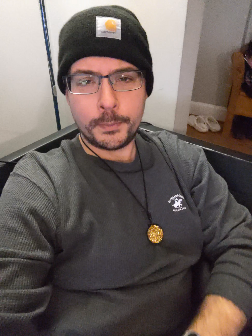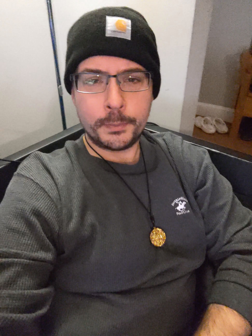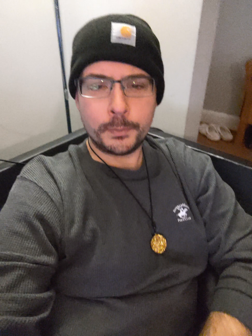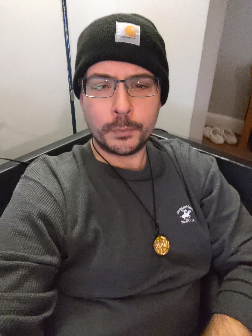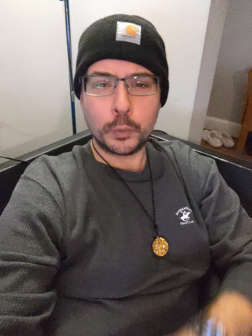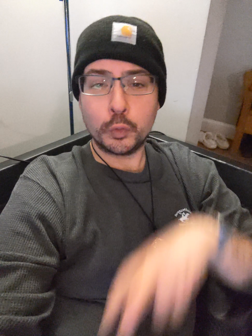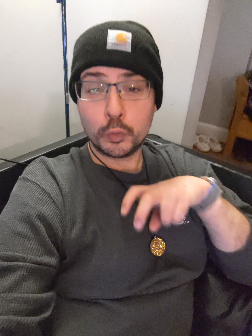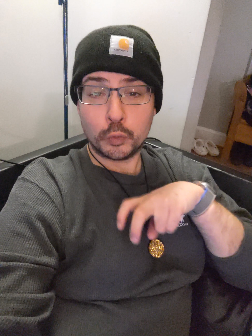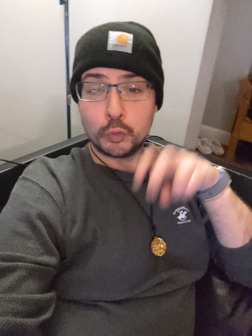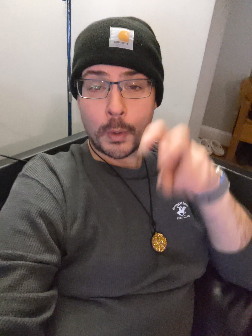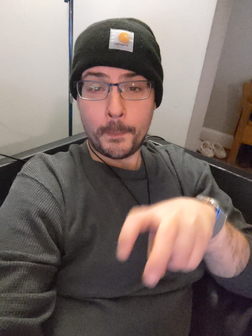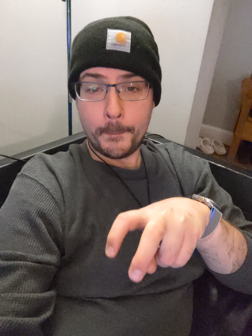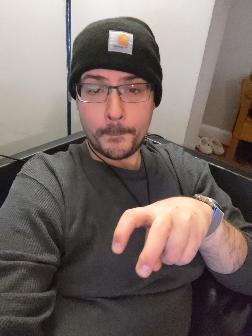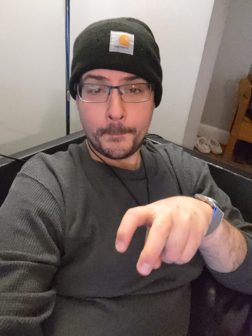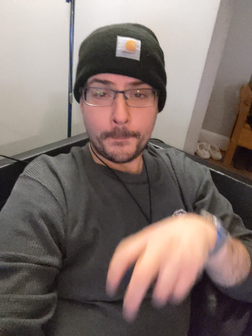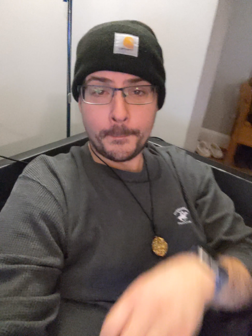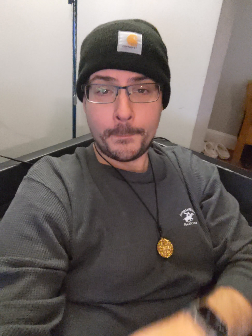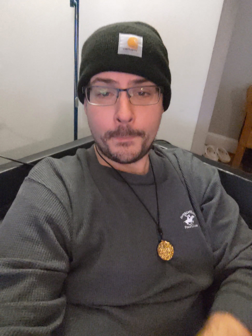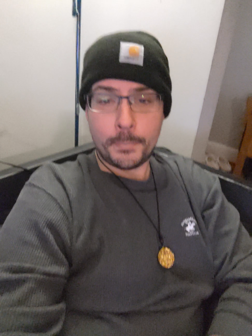jump